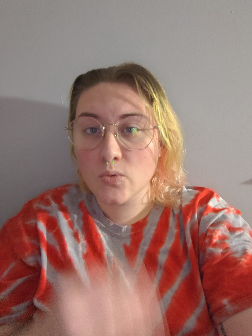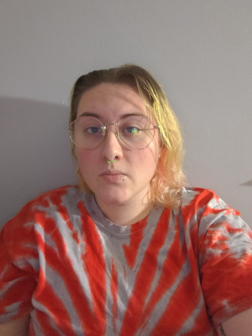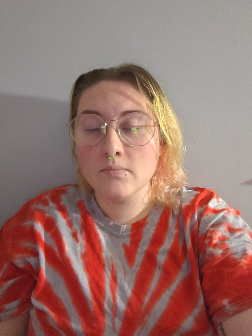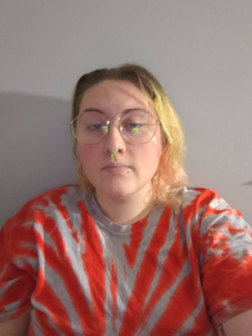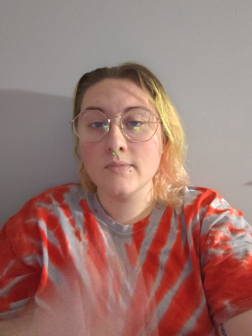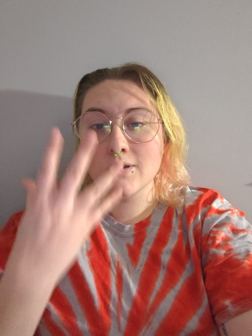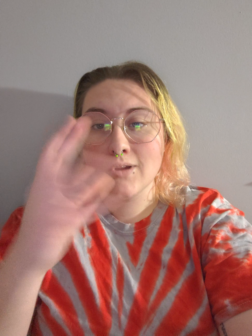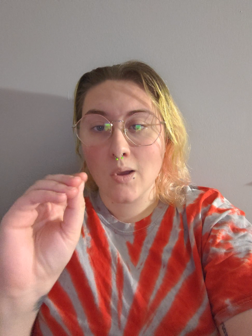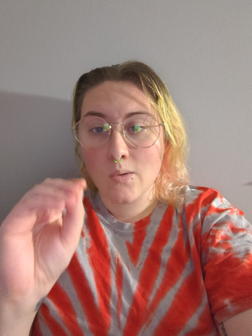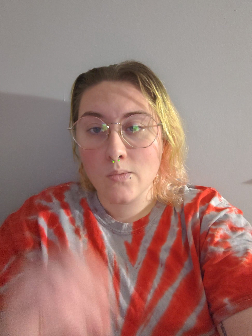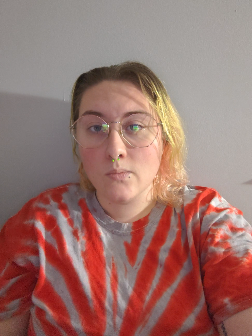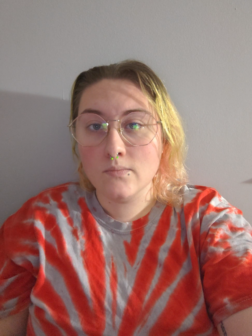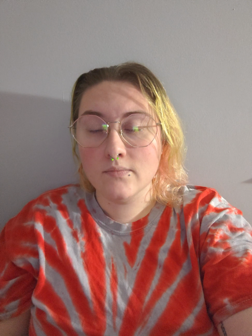go